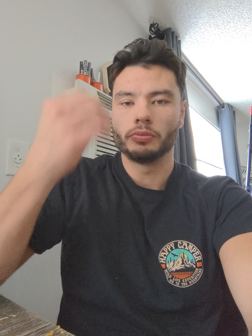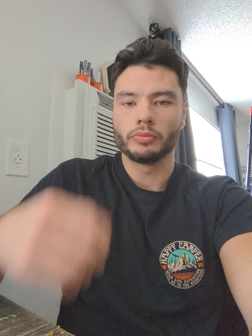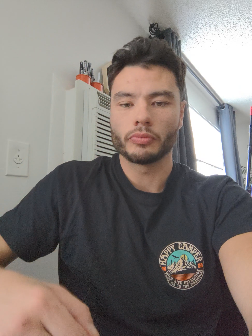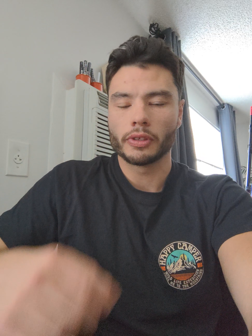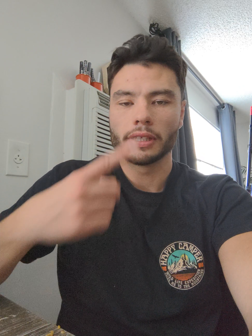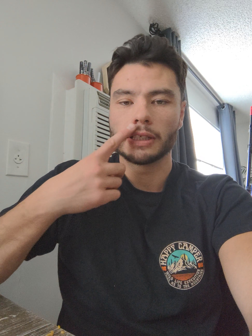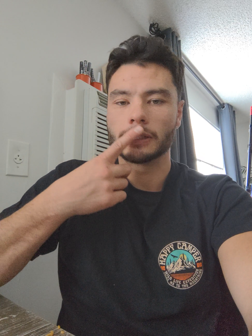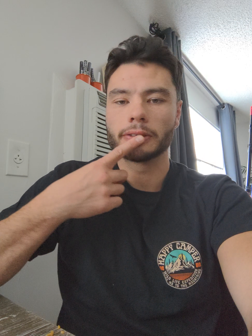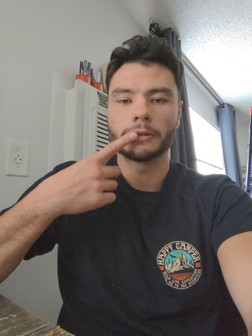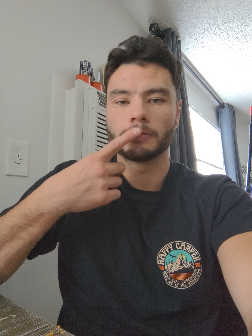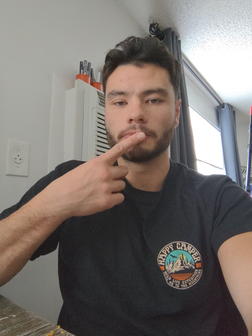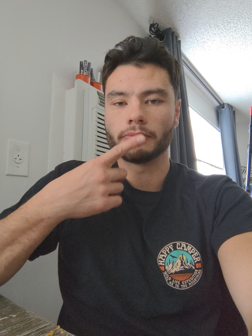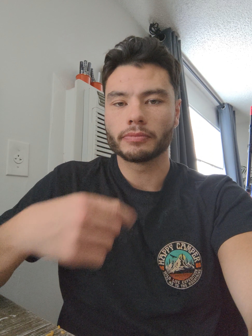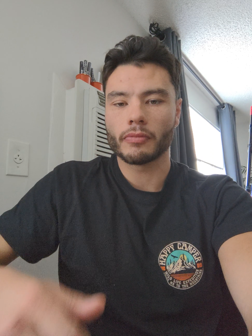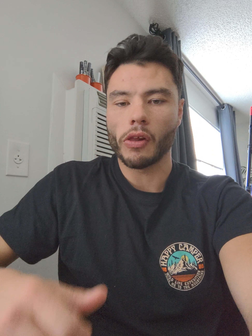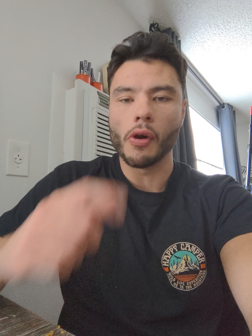lips